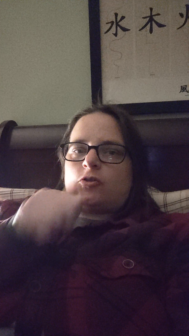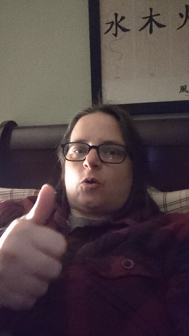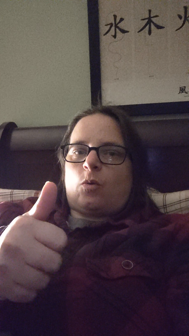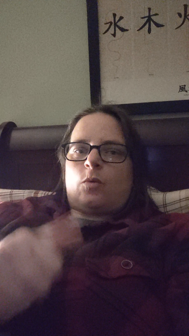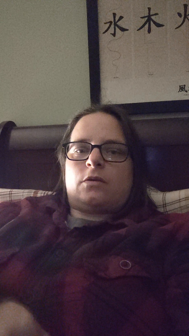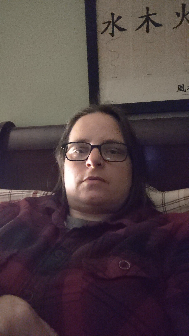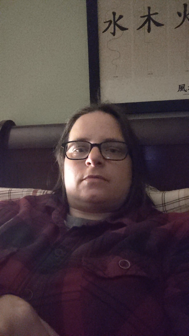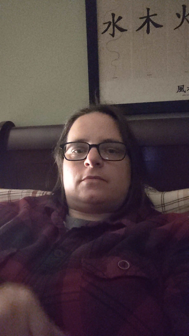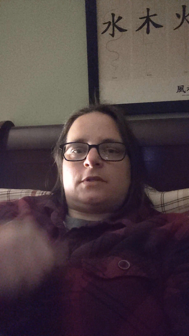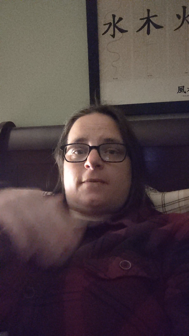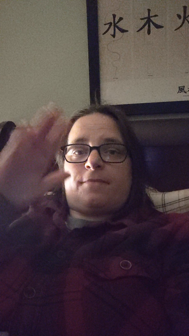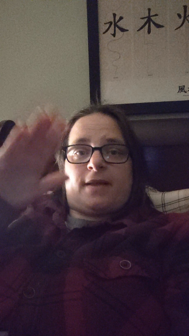paint